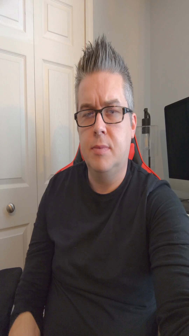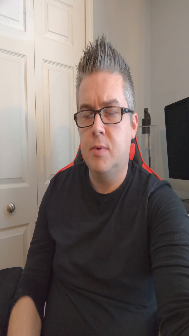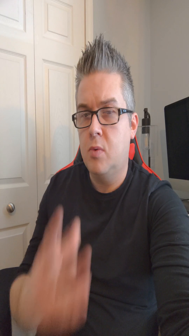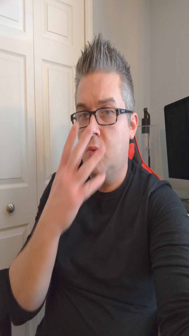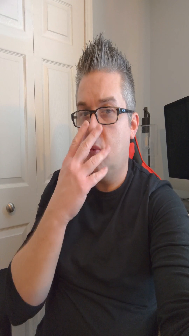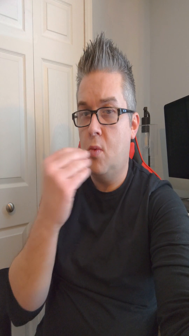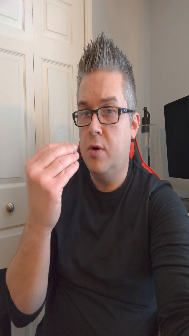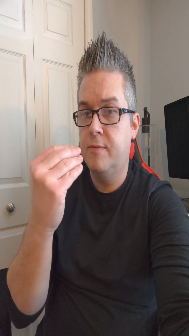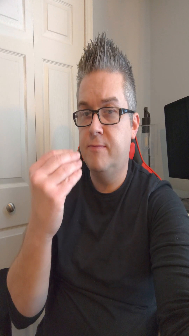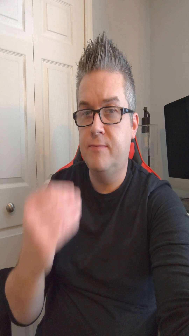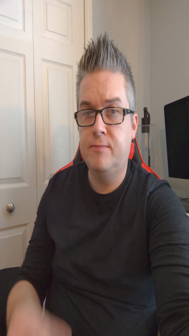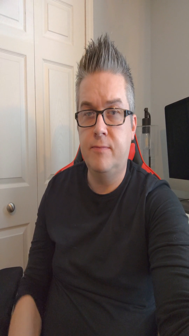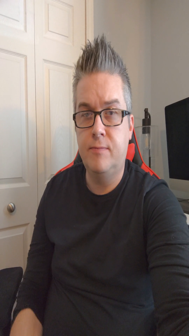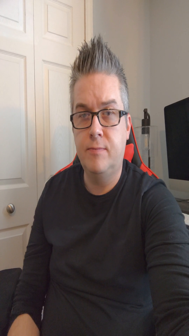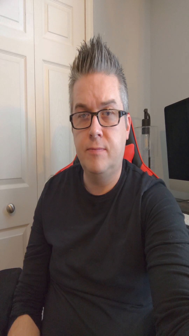wolf